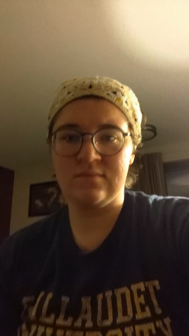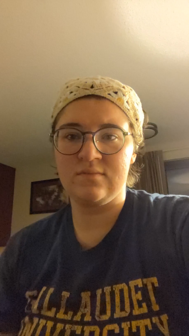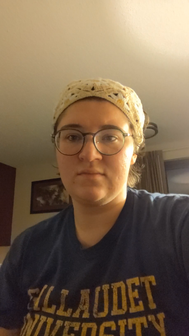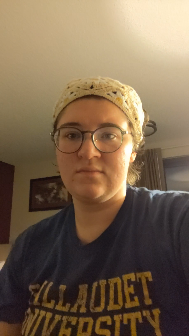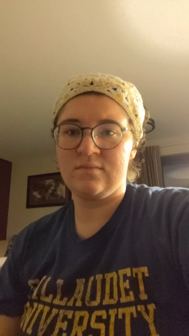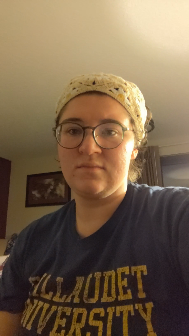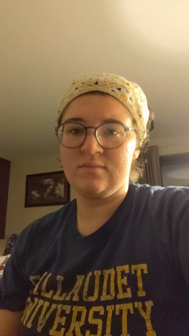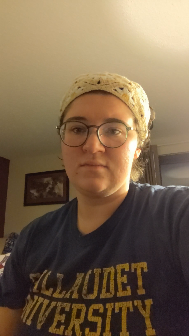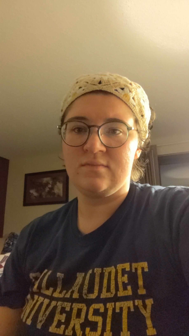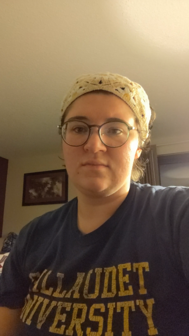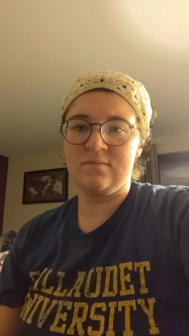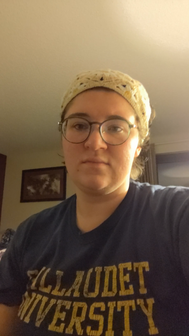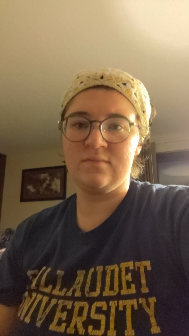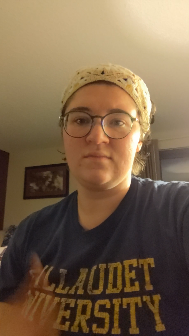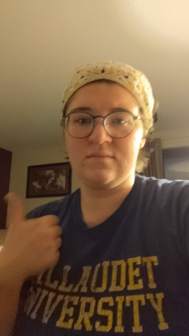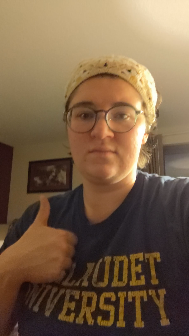bathtub